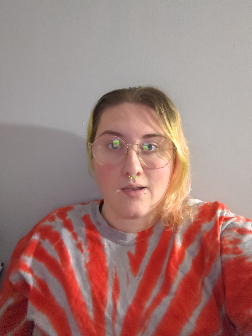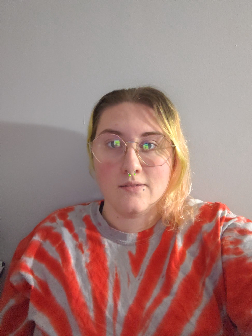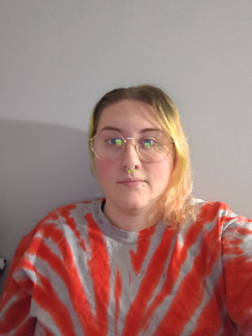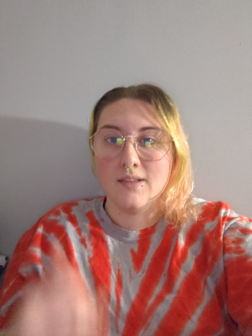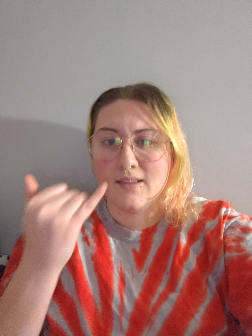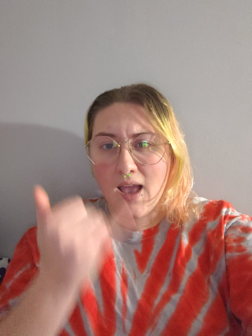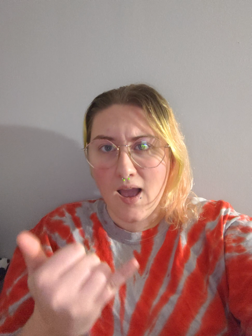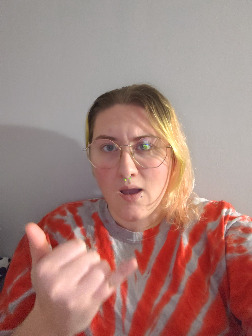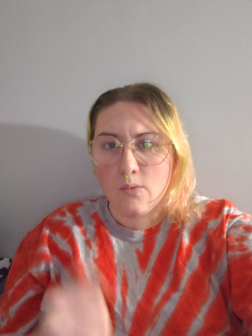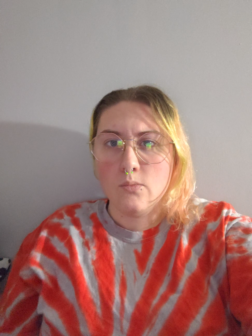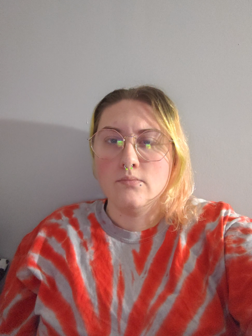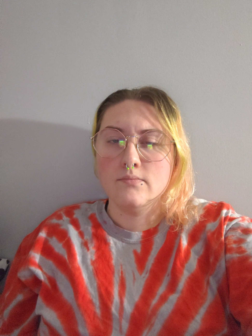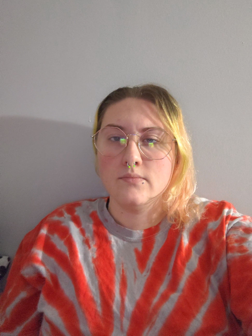now